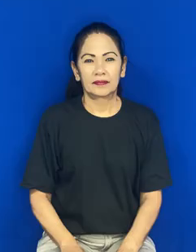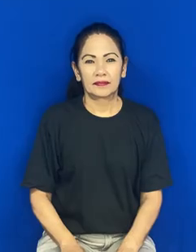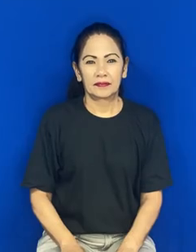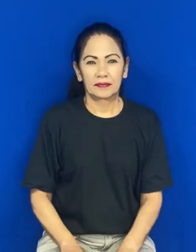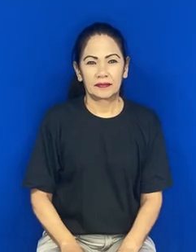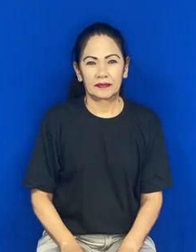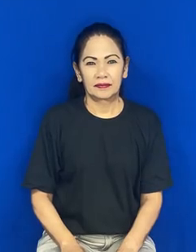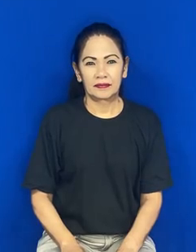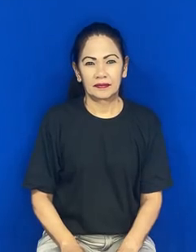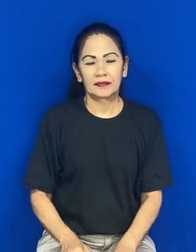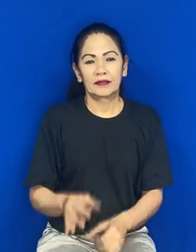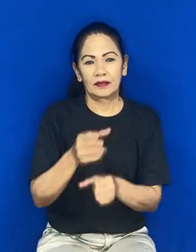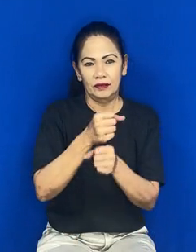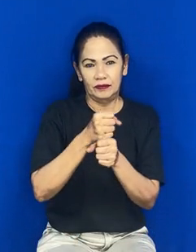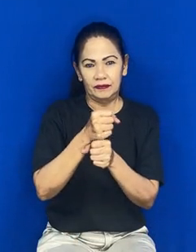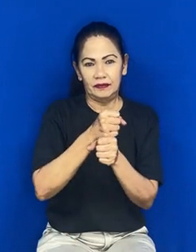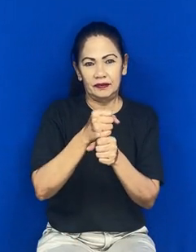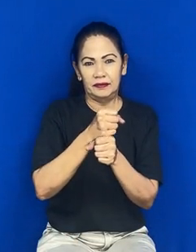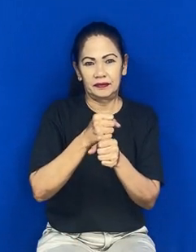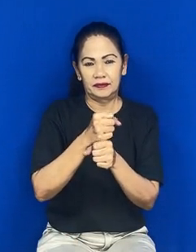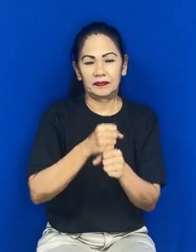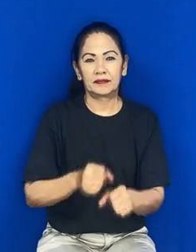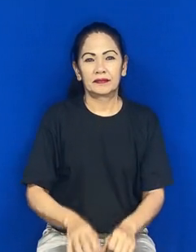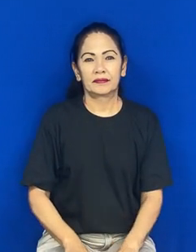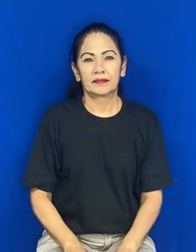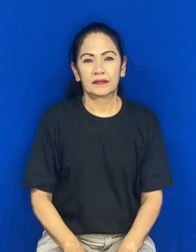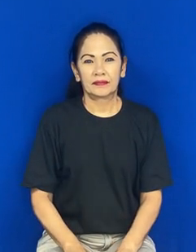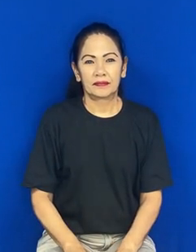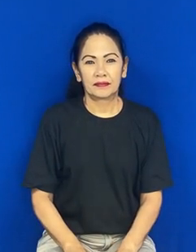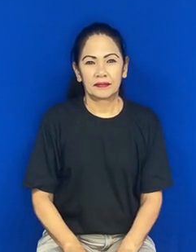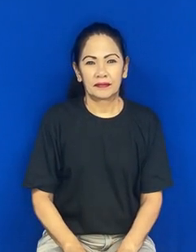coffee